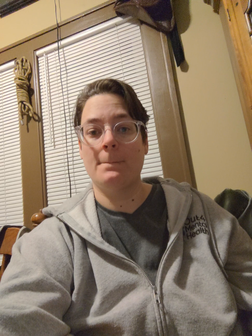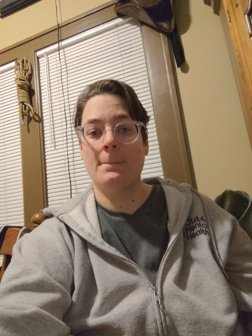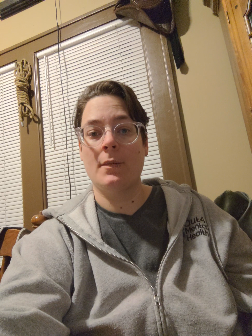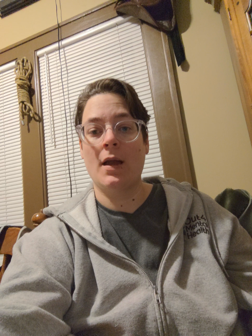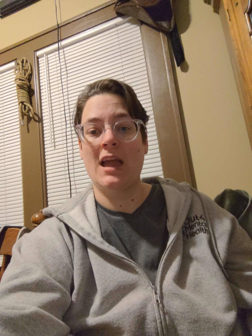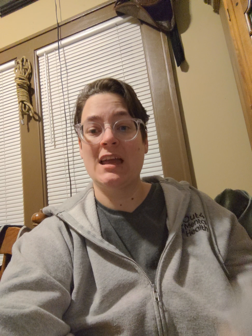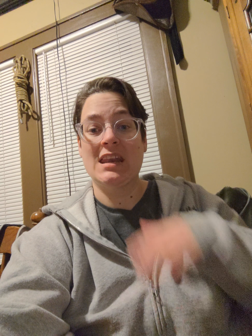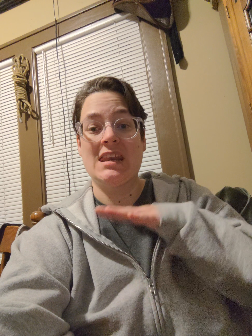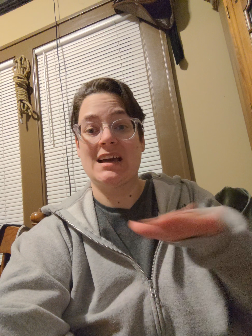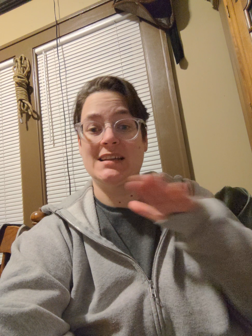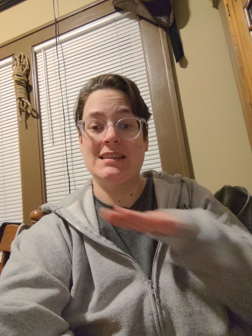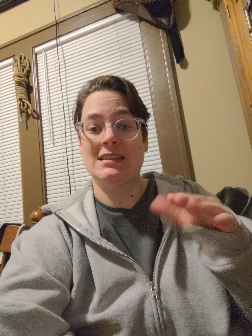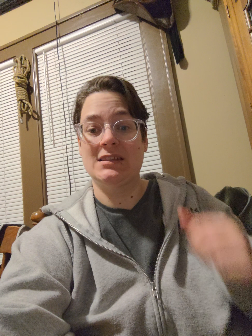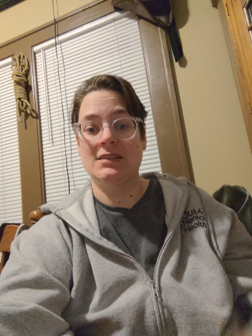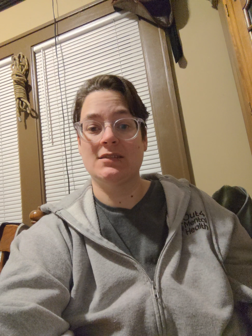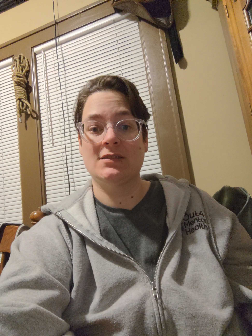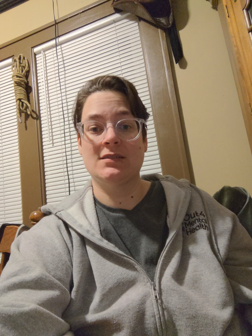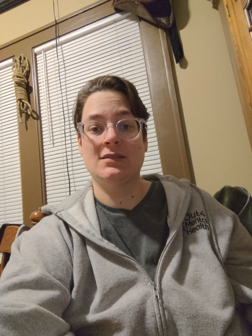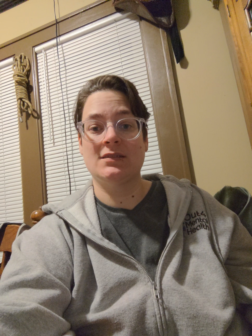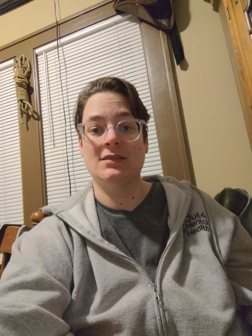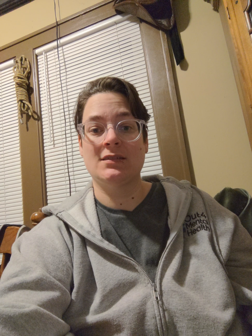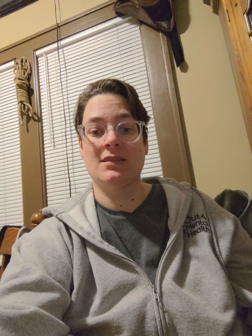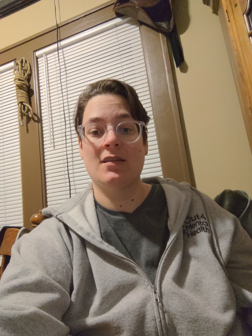clean